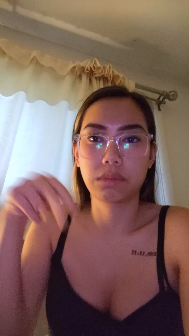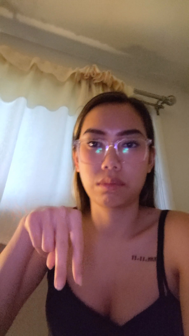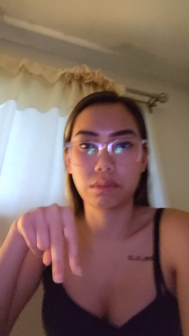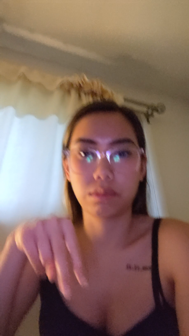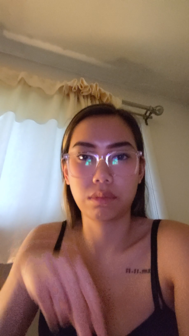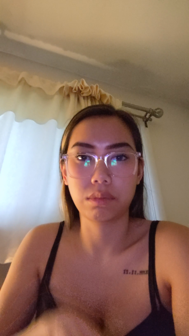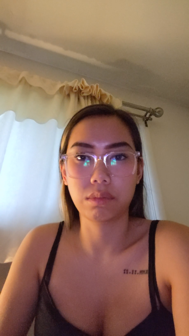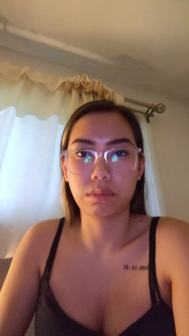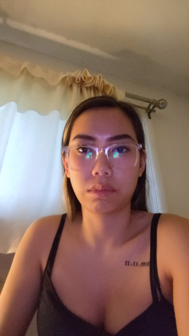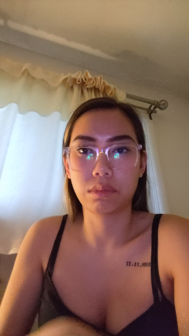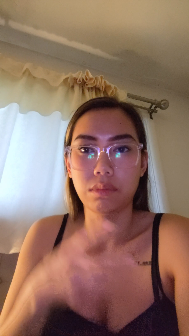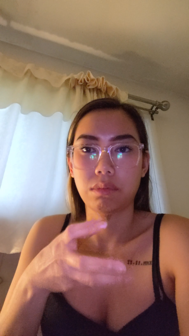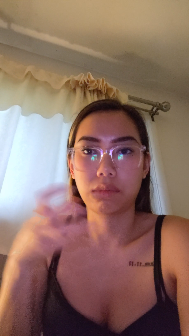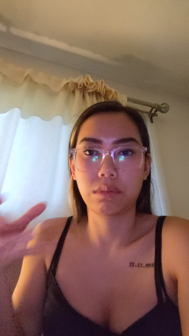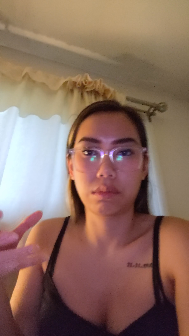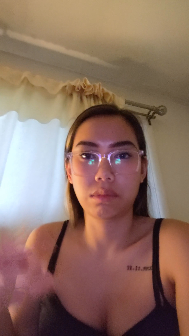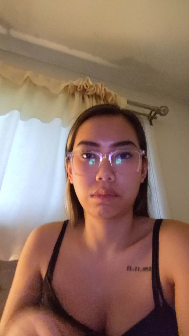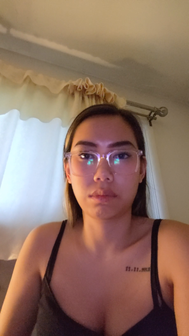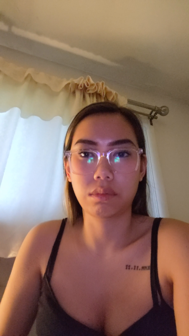much